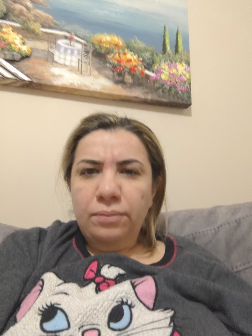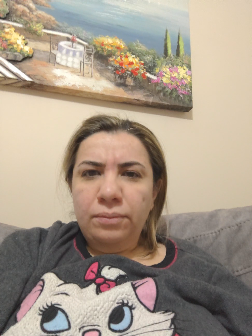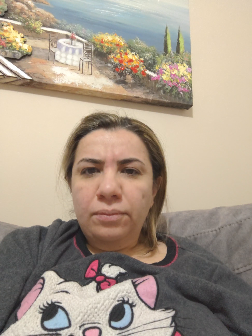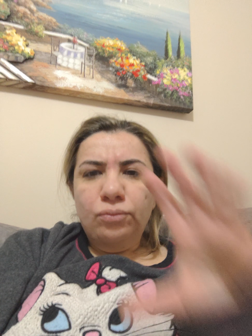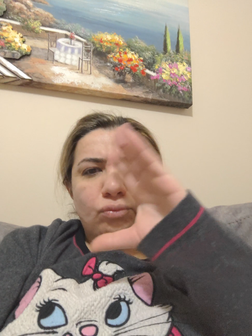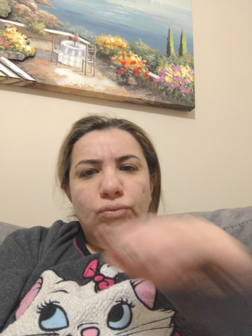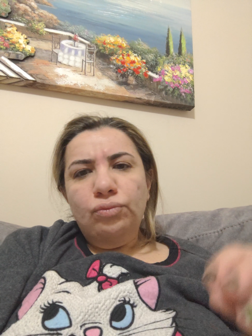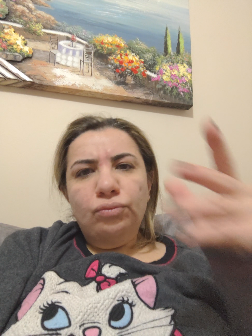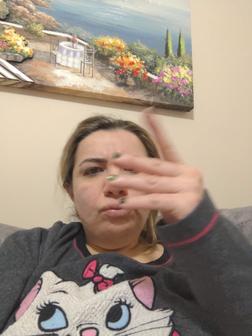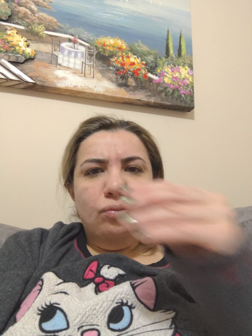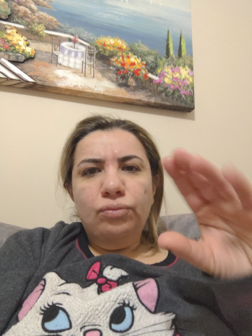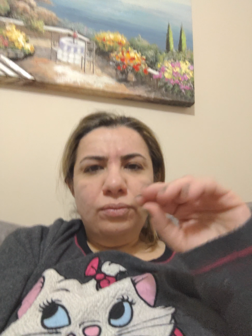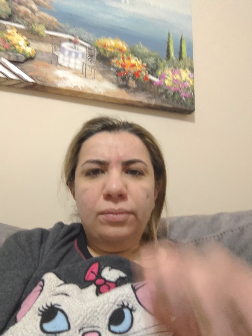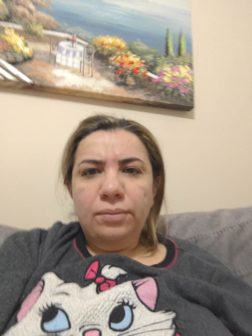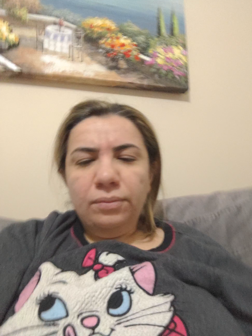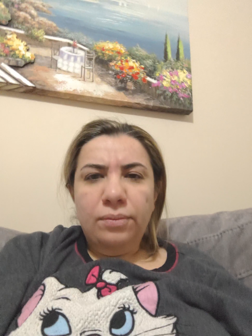story